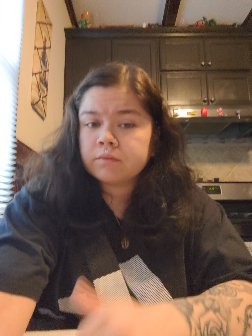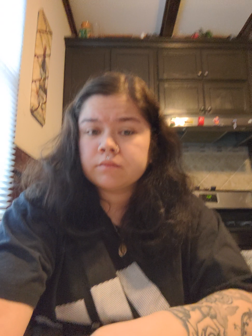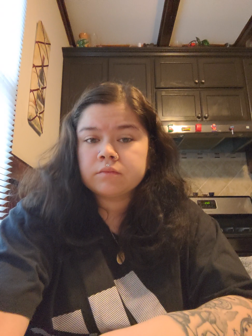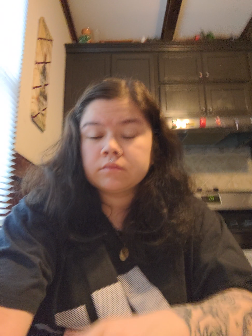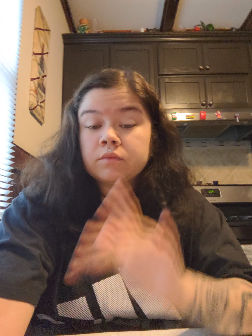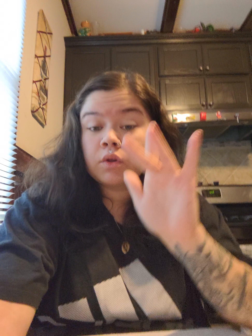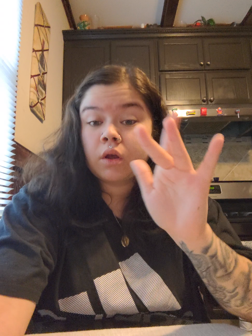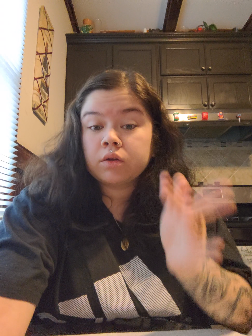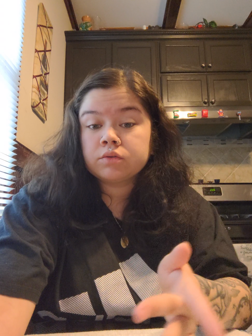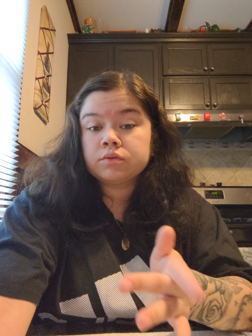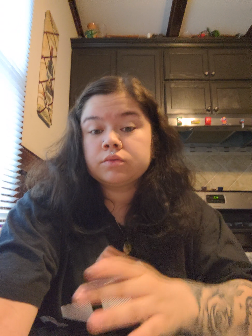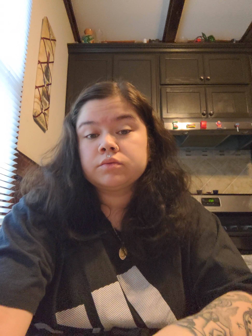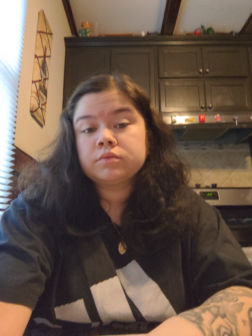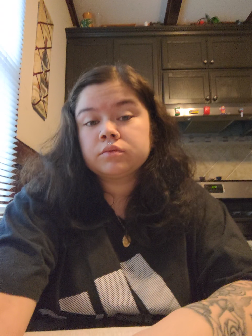touch